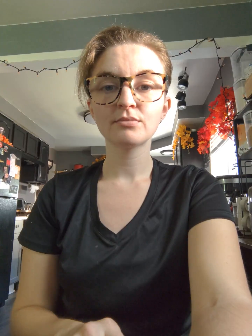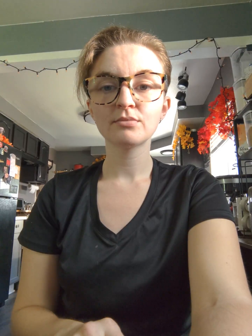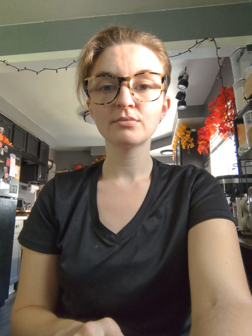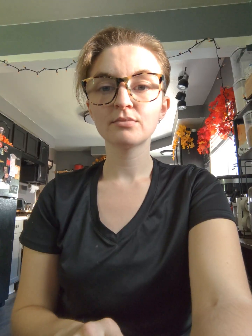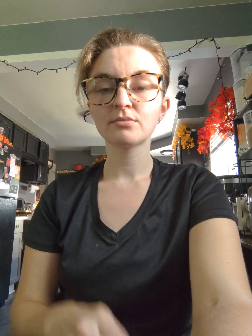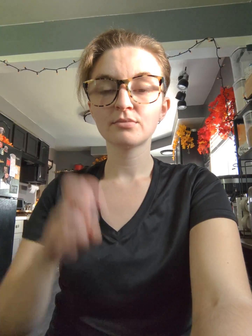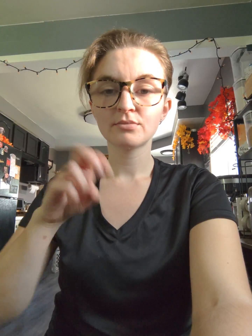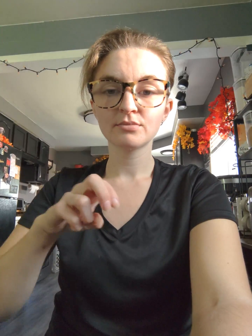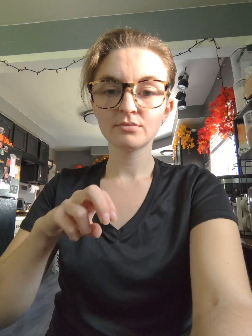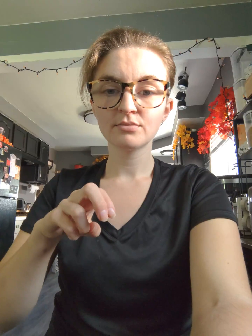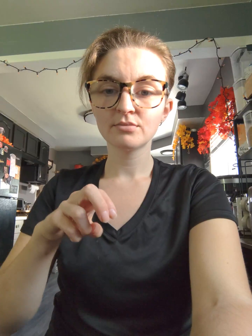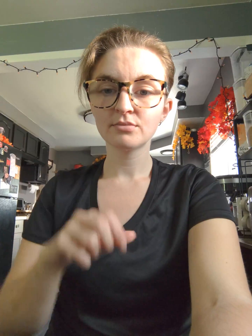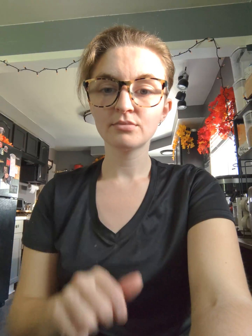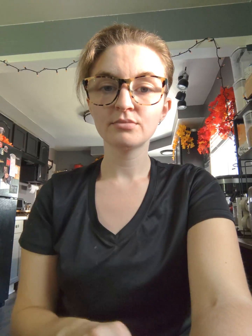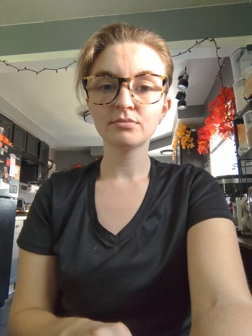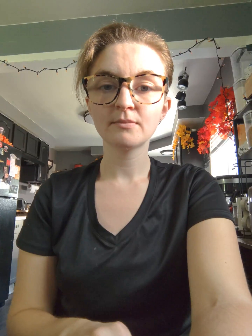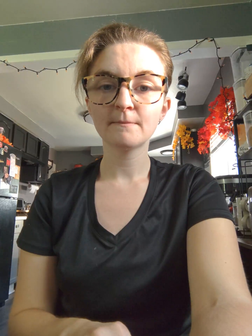potato